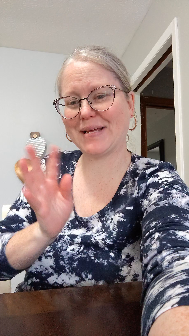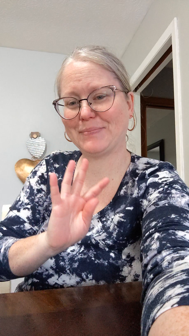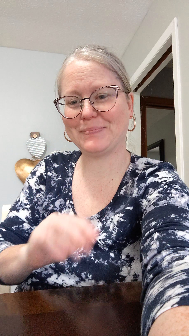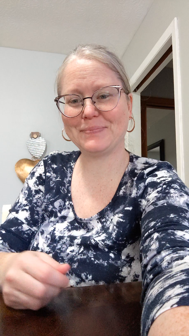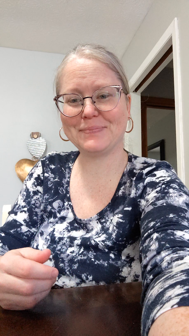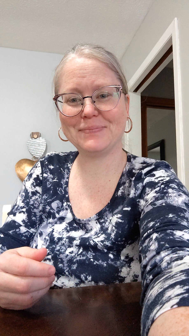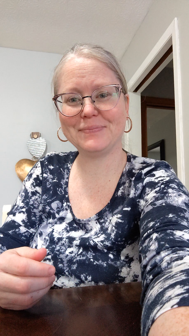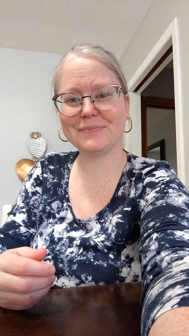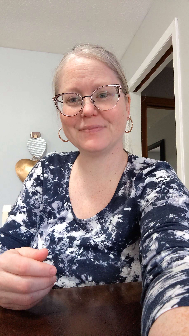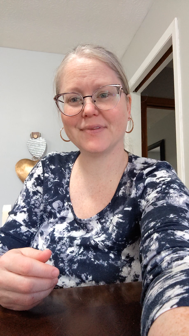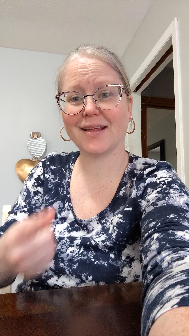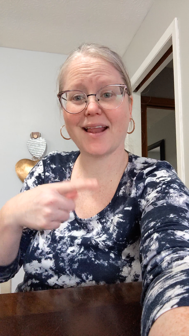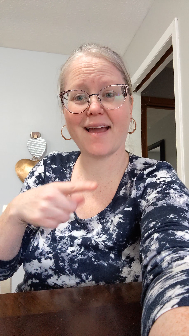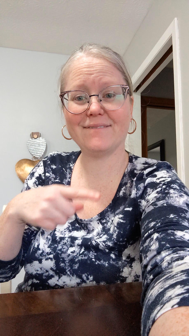knife